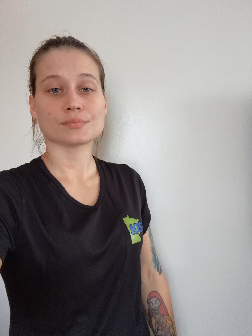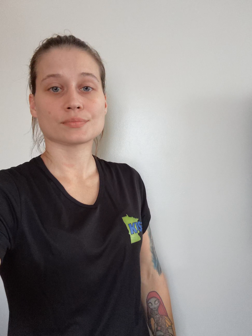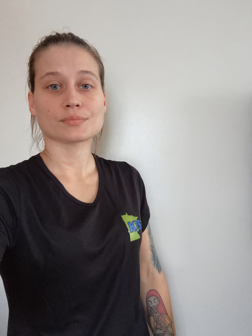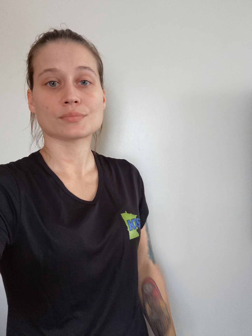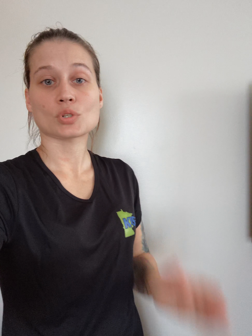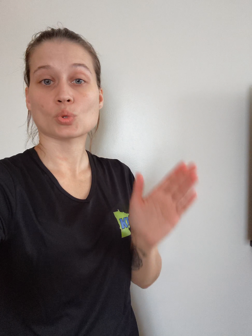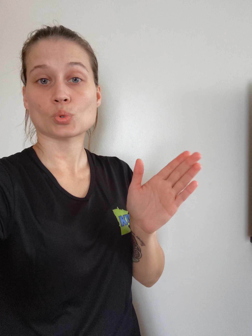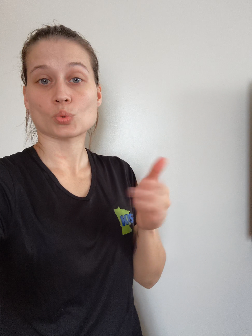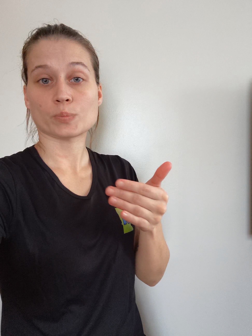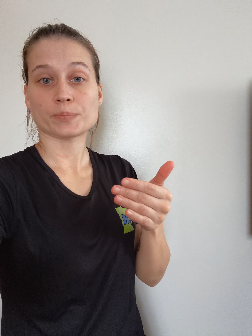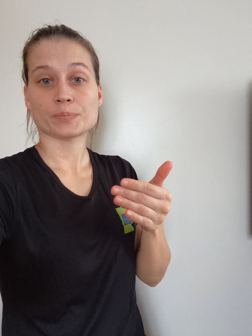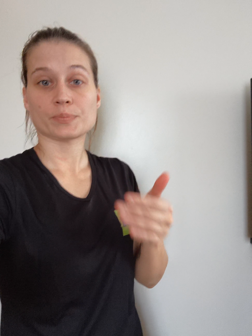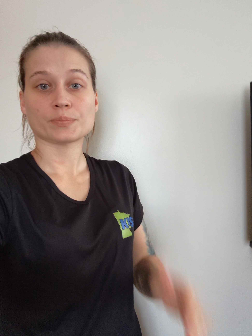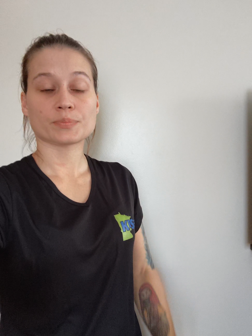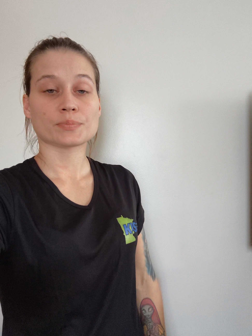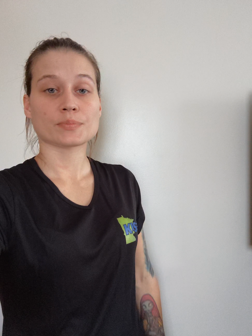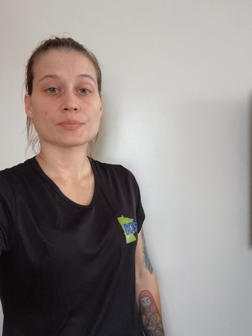room